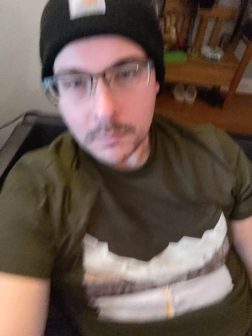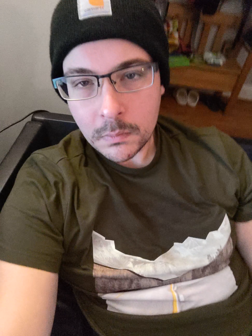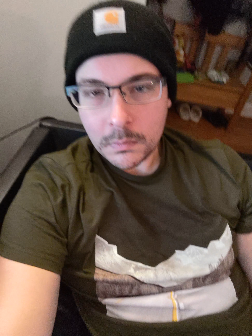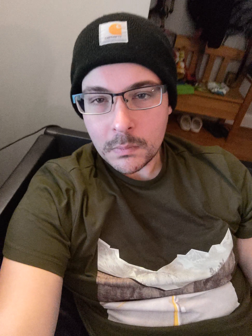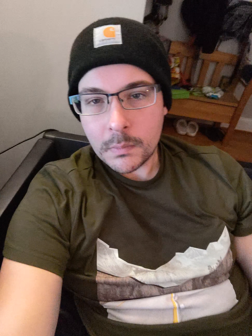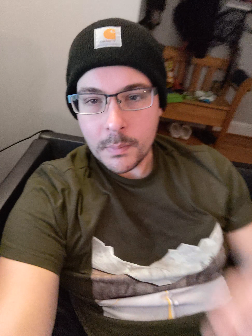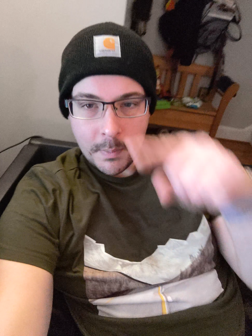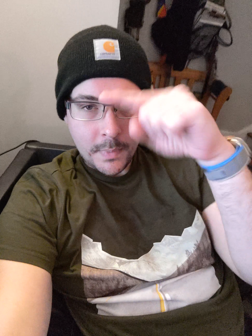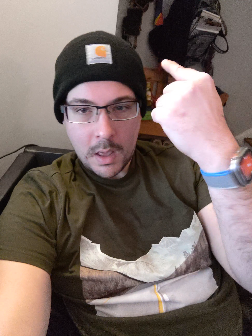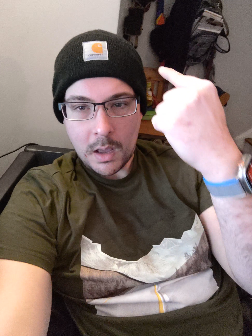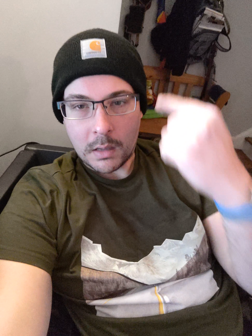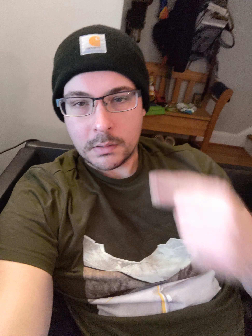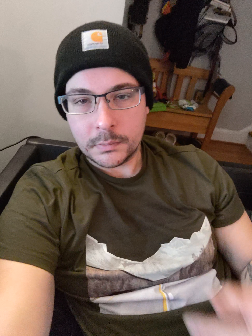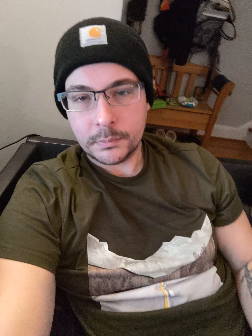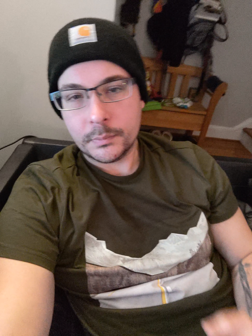black